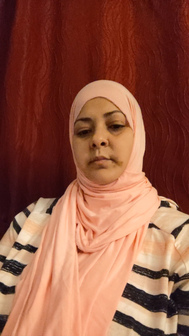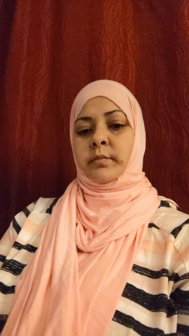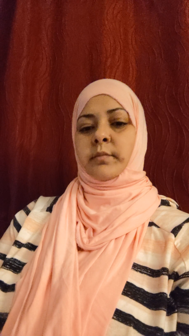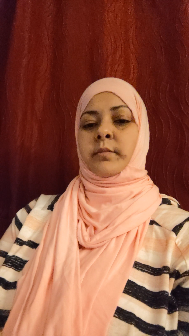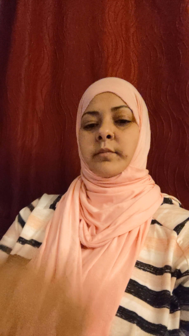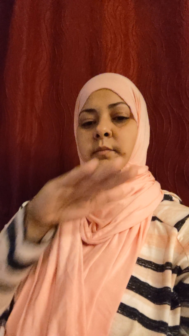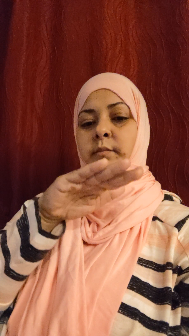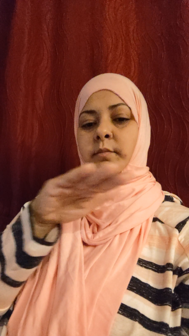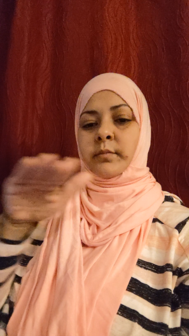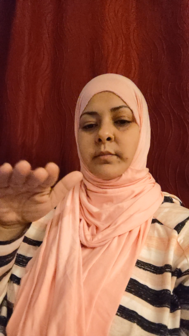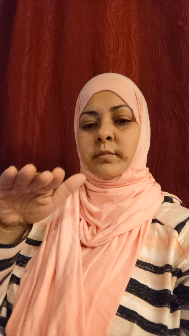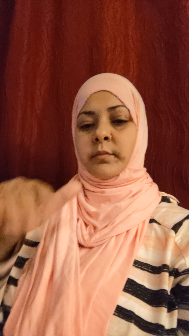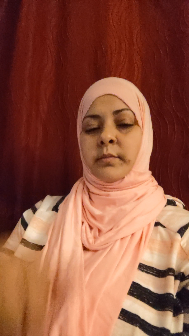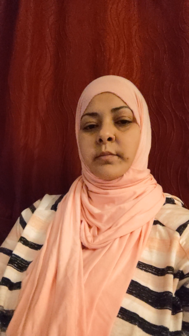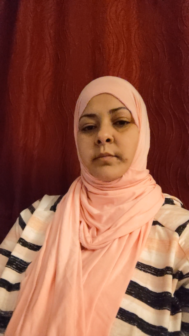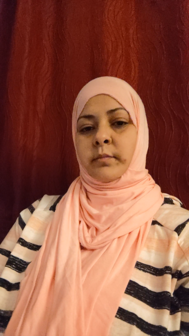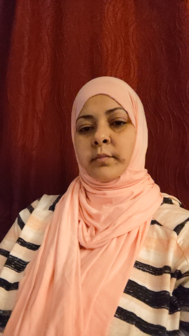nice